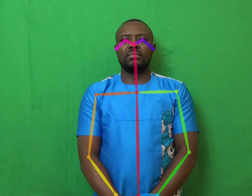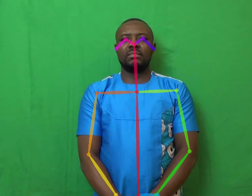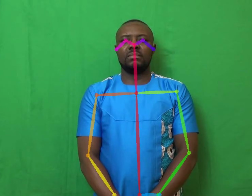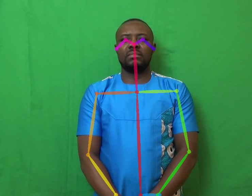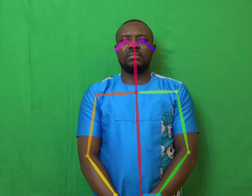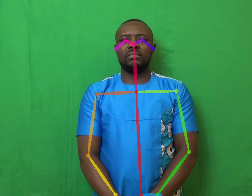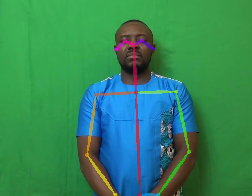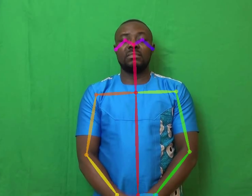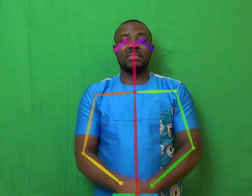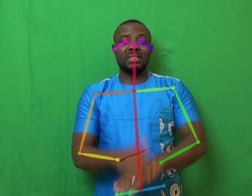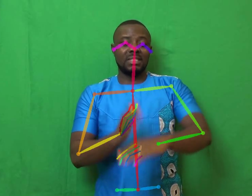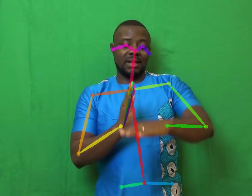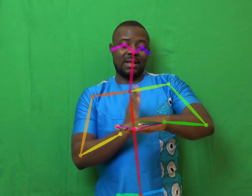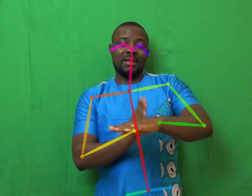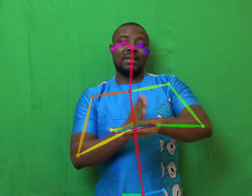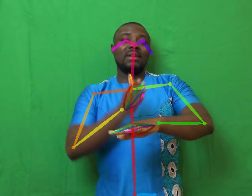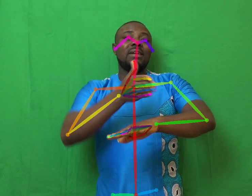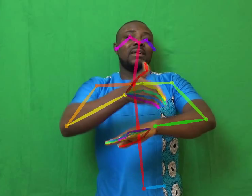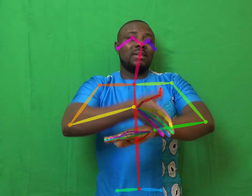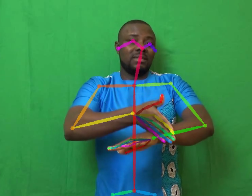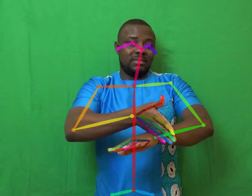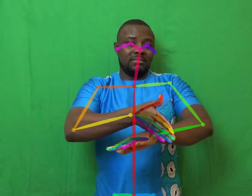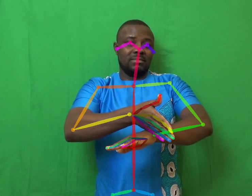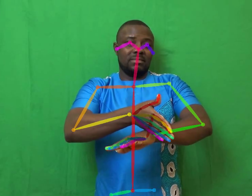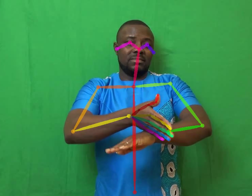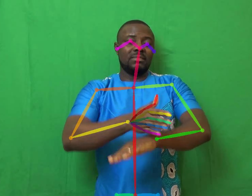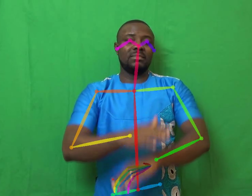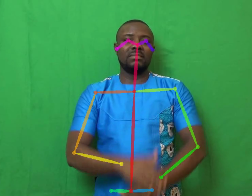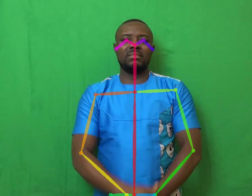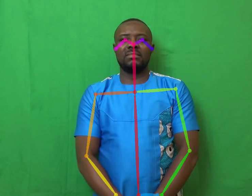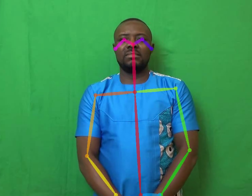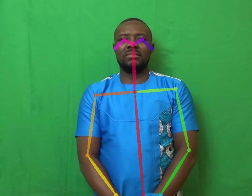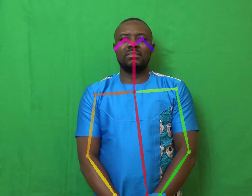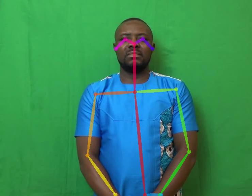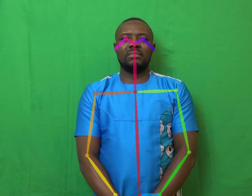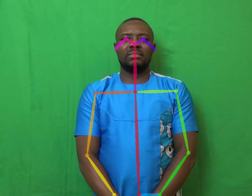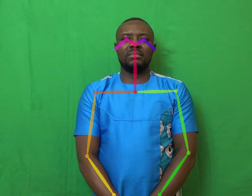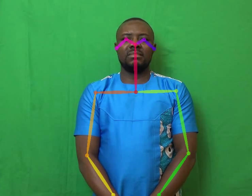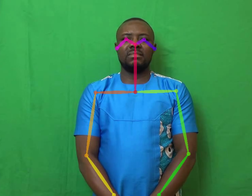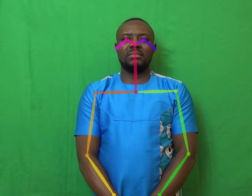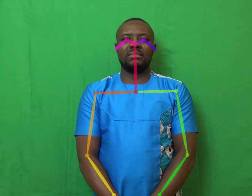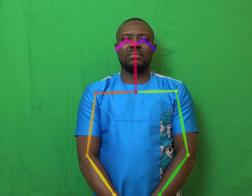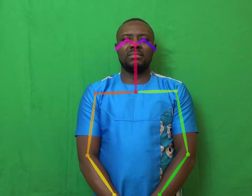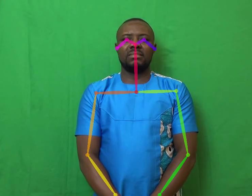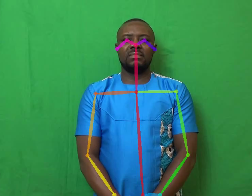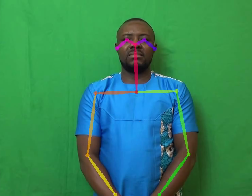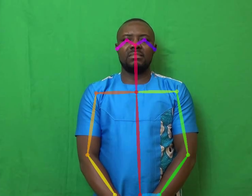after